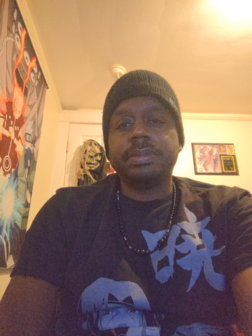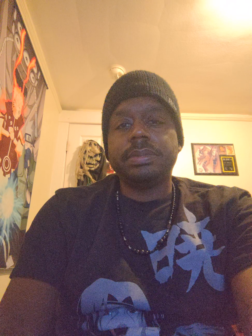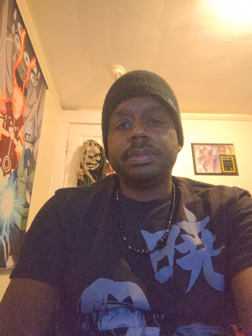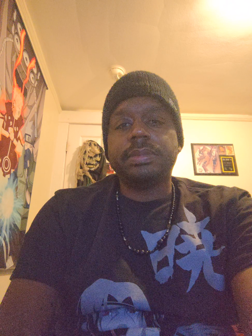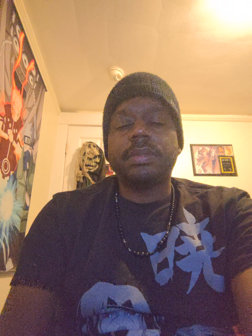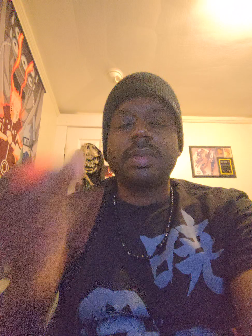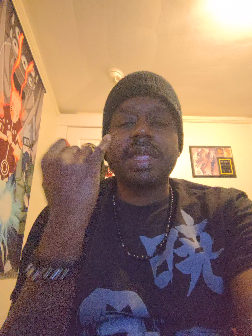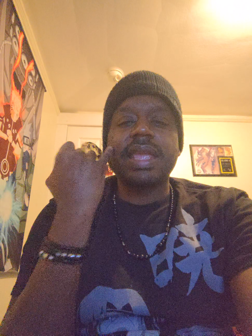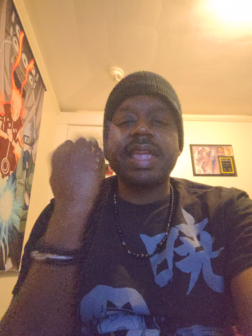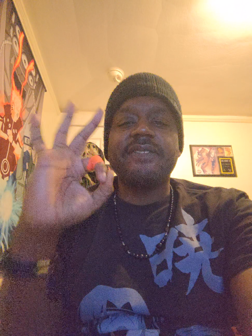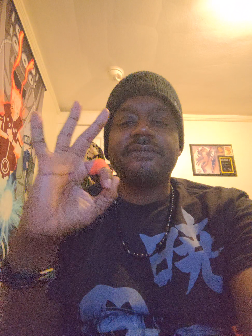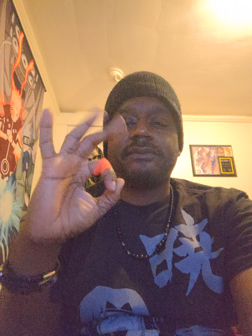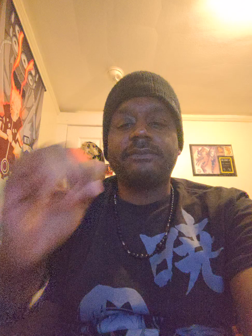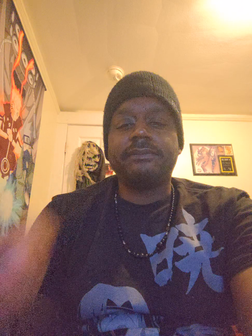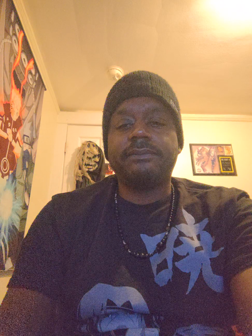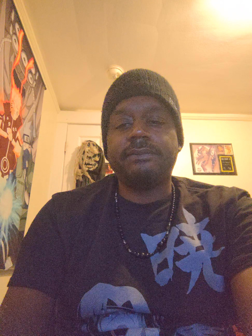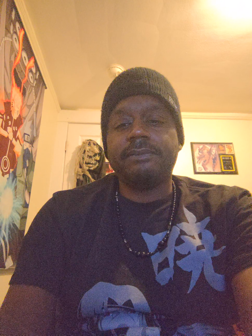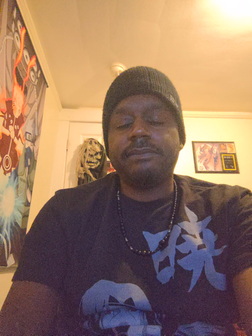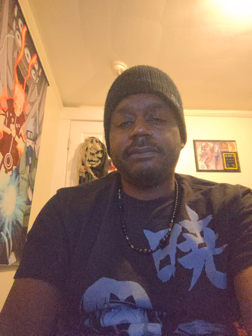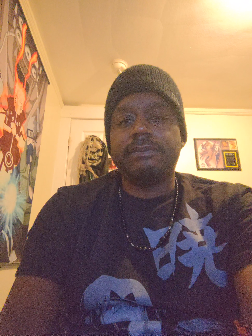if